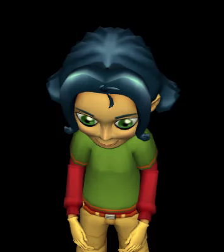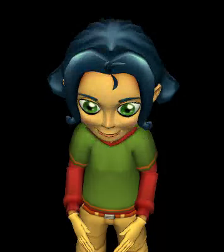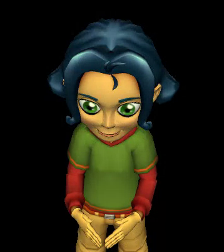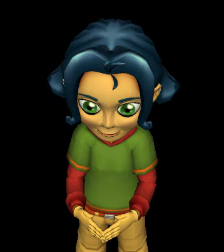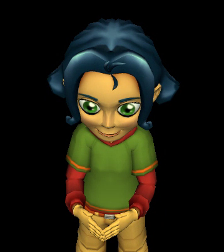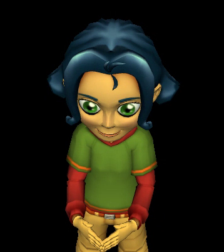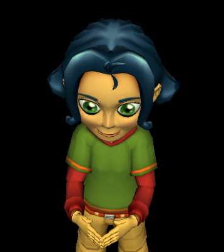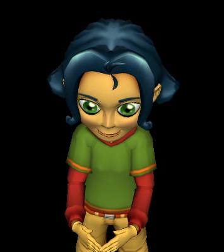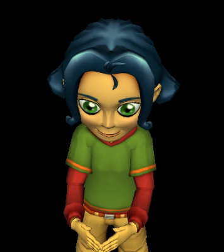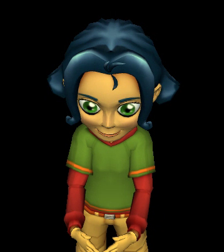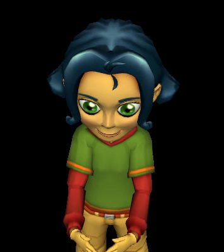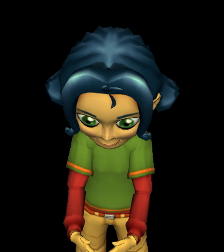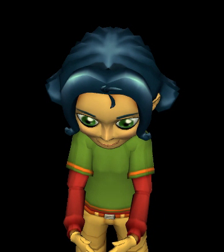قارب